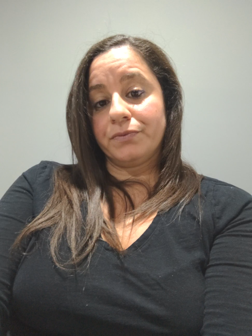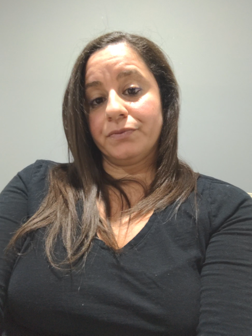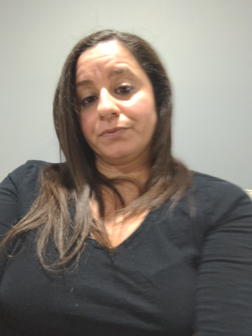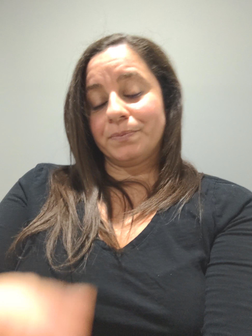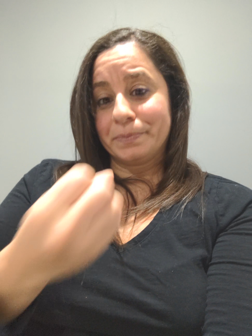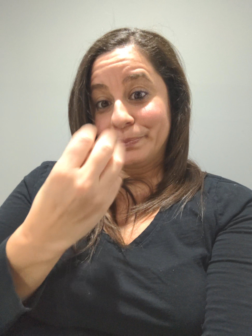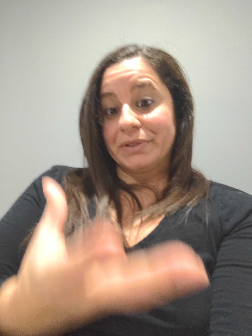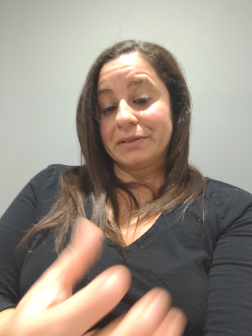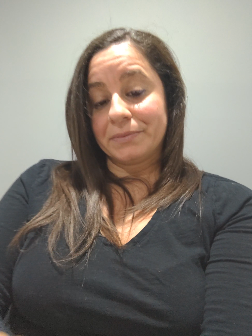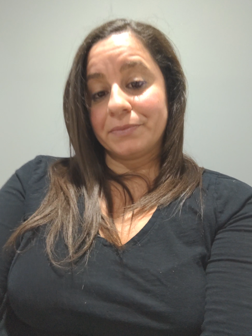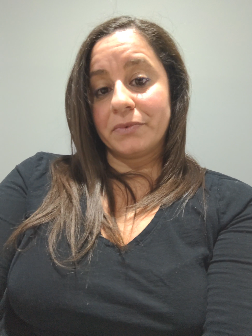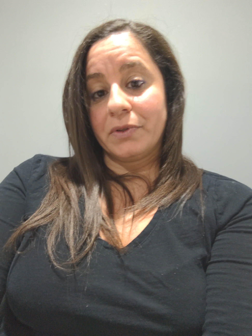many